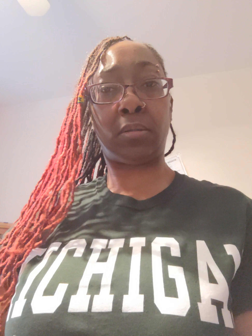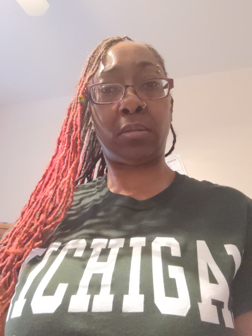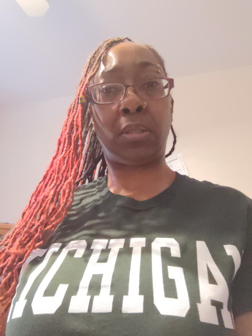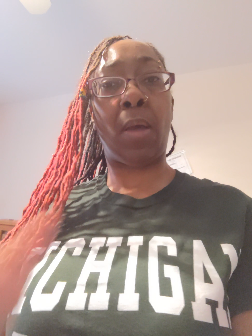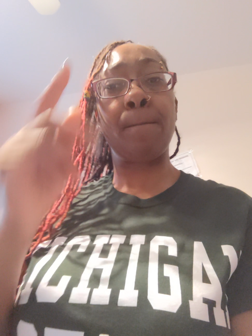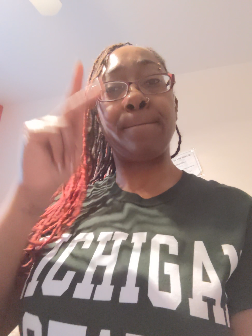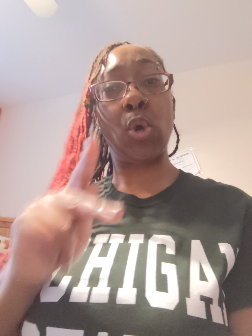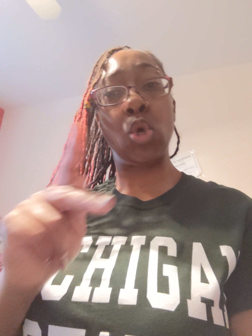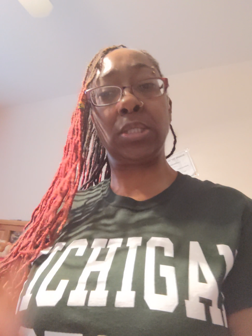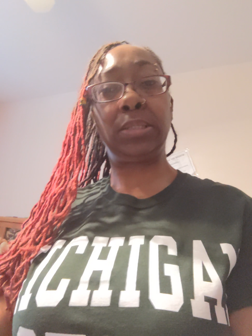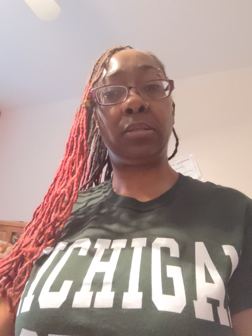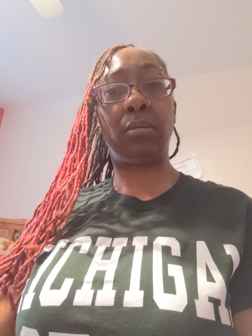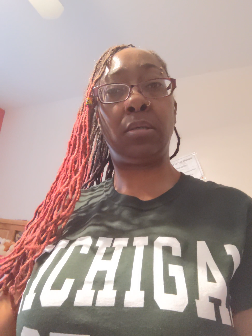person